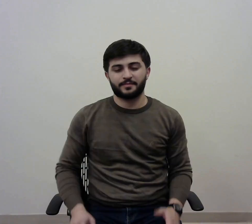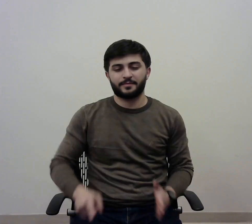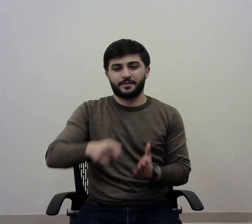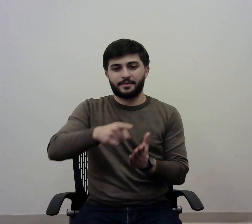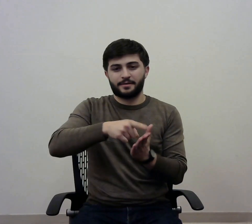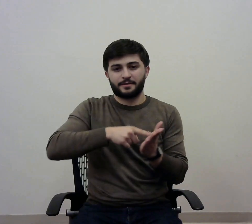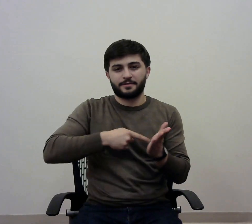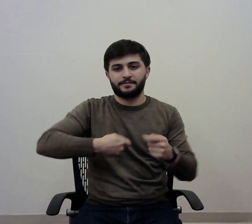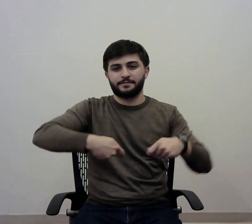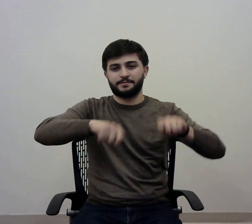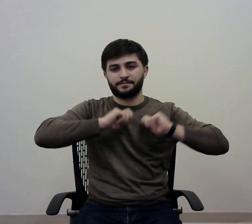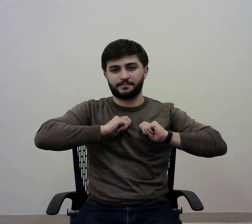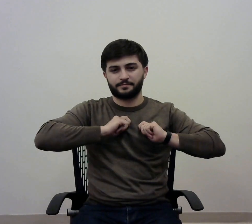etibarnamə